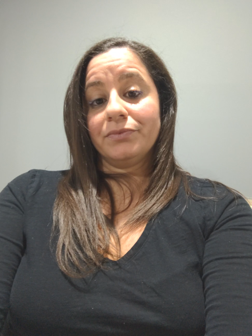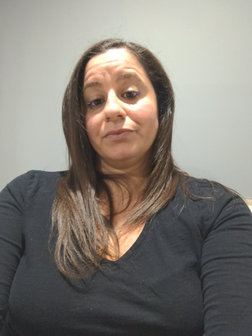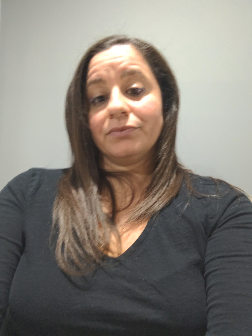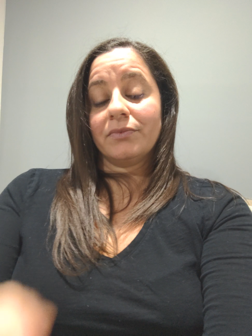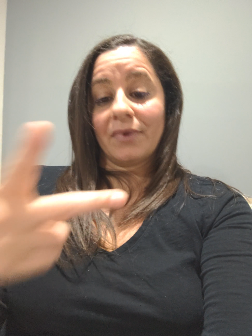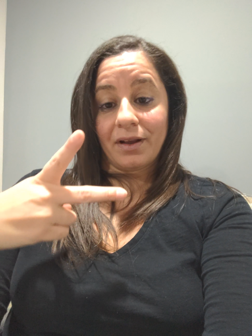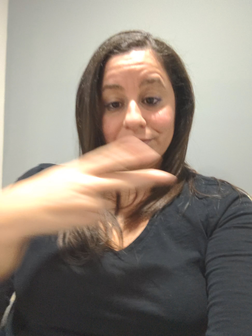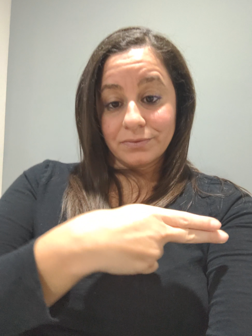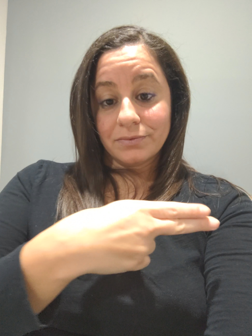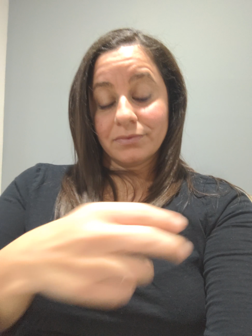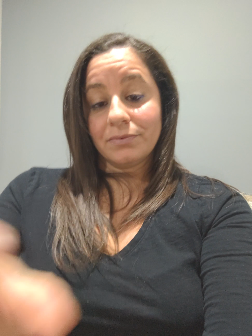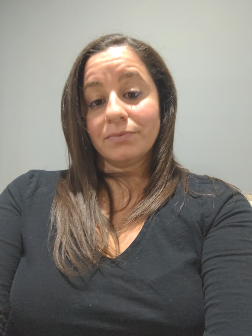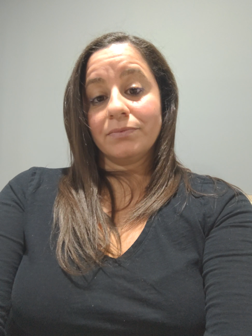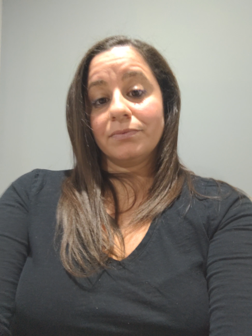cut